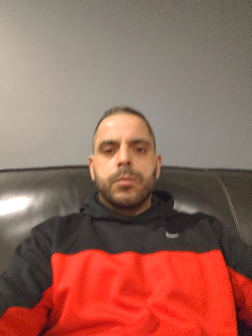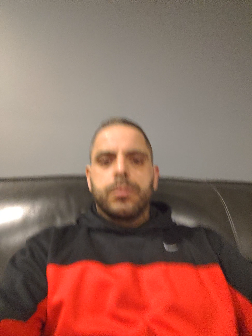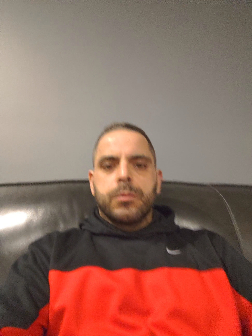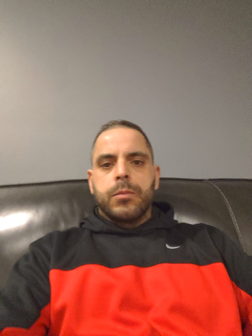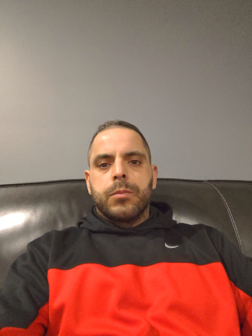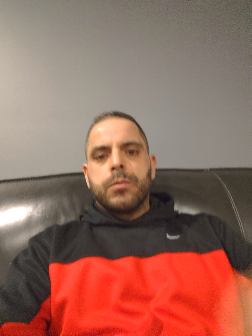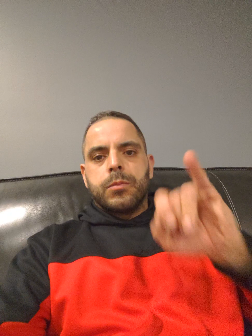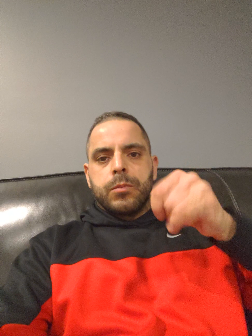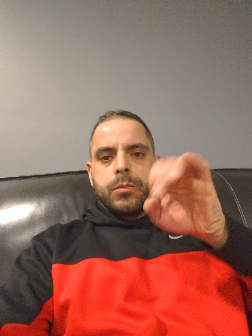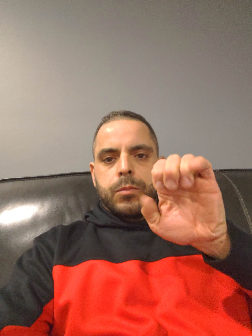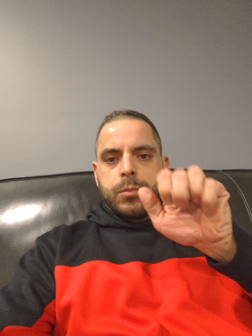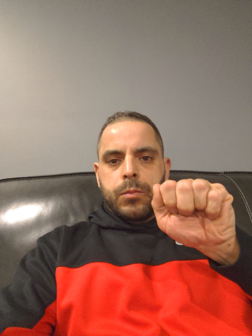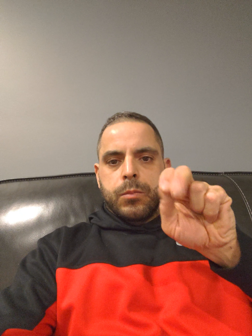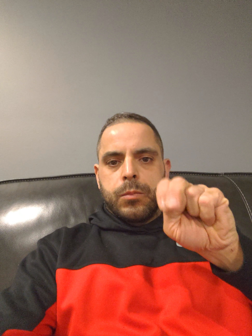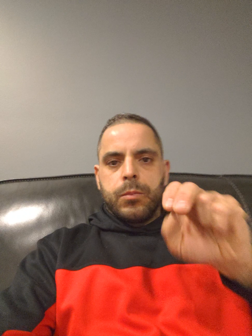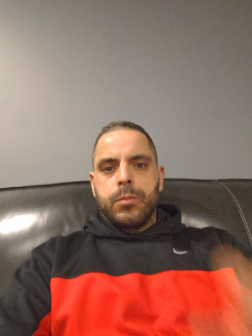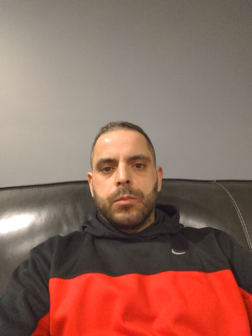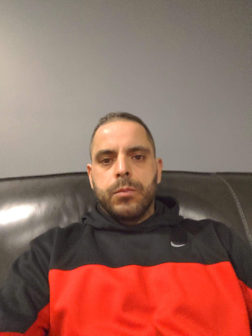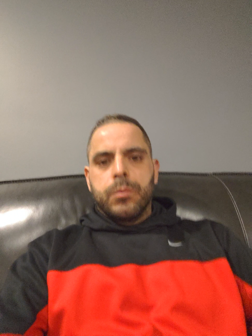jeans